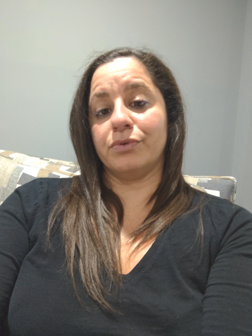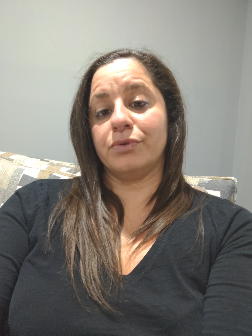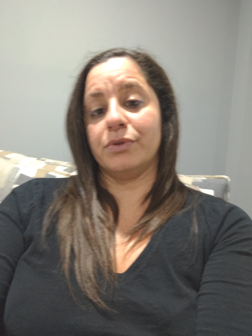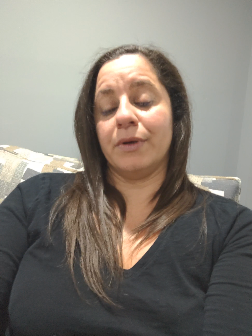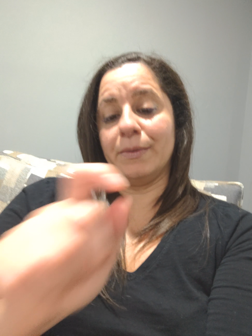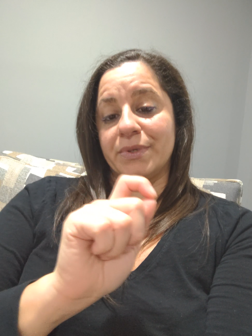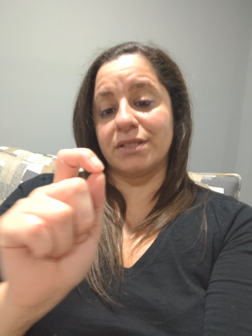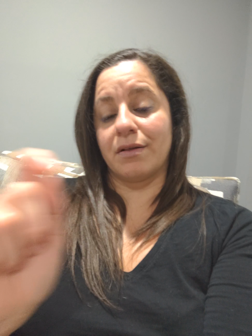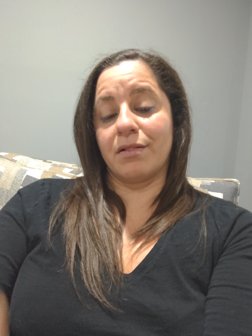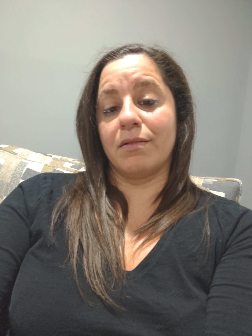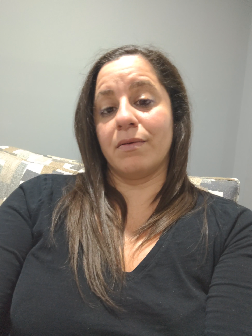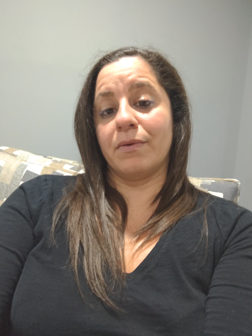pencil